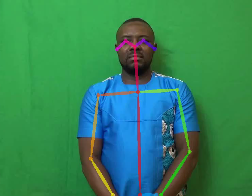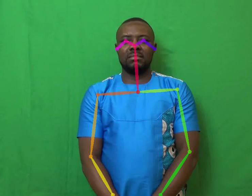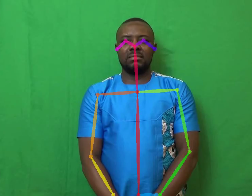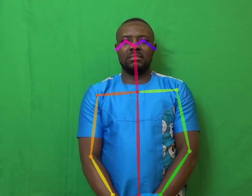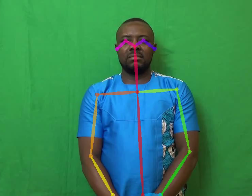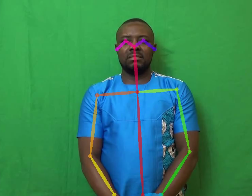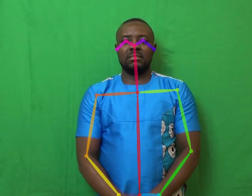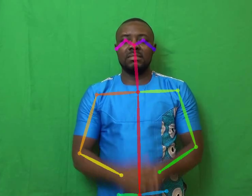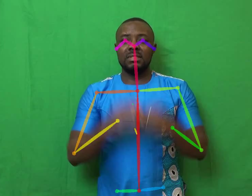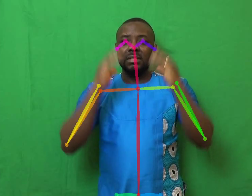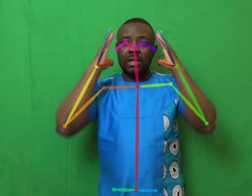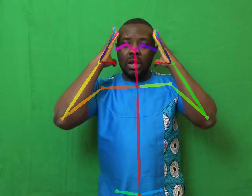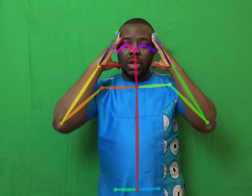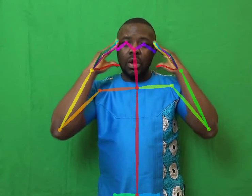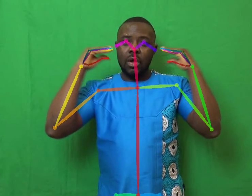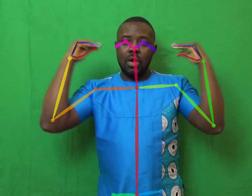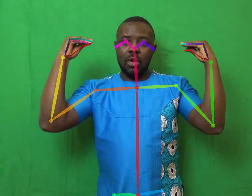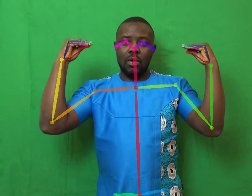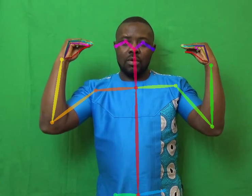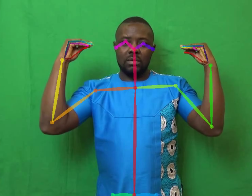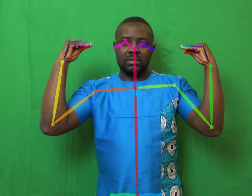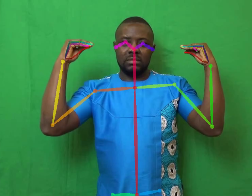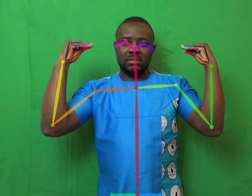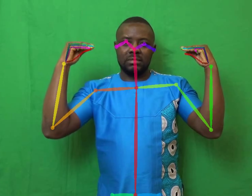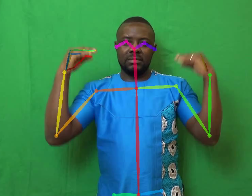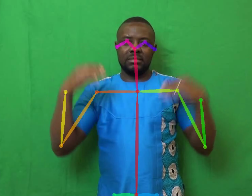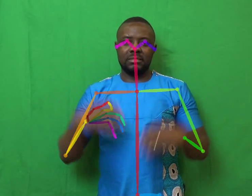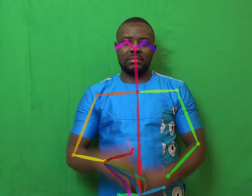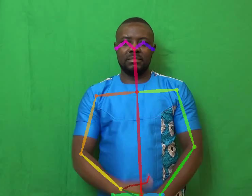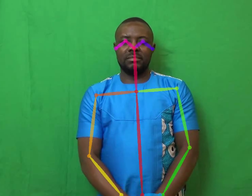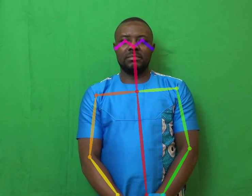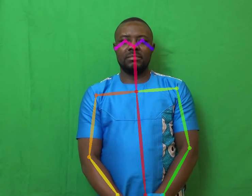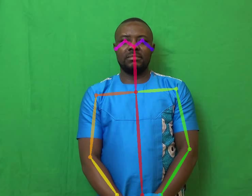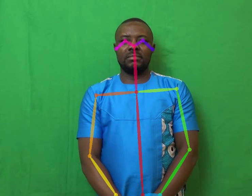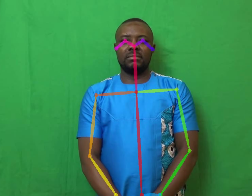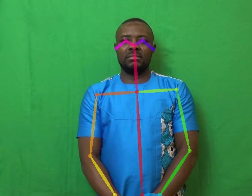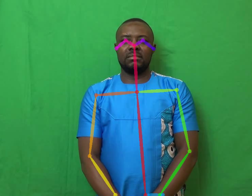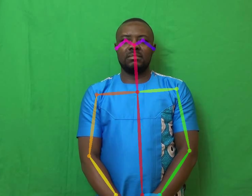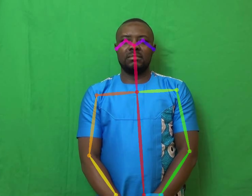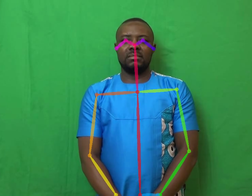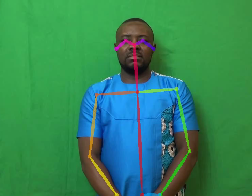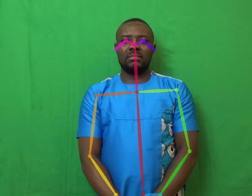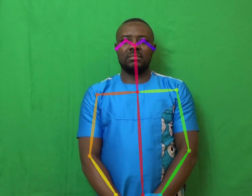Netherlands